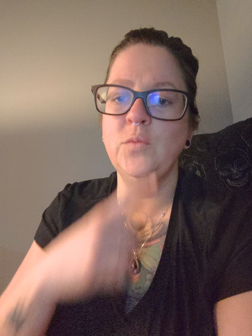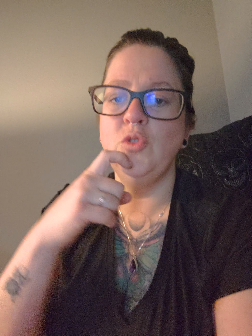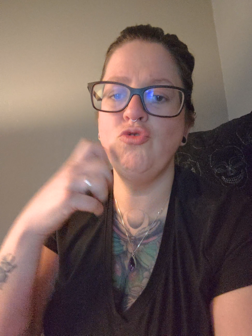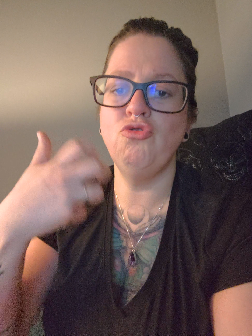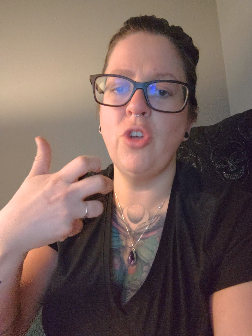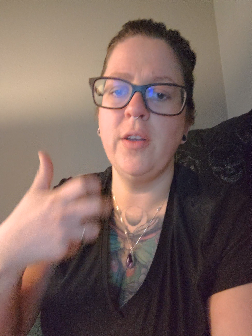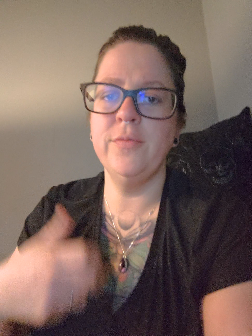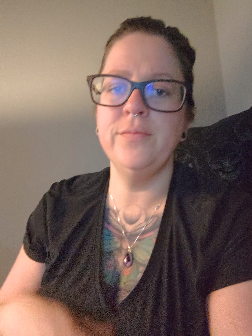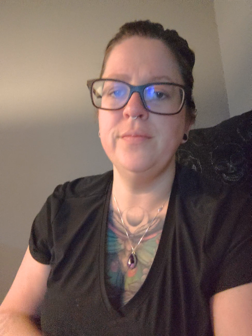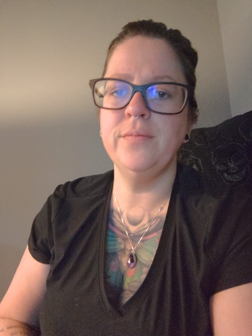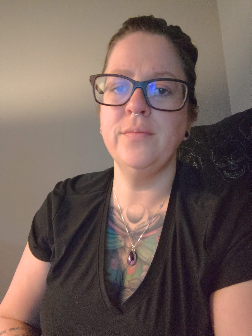dryer